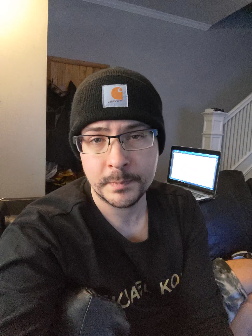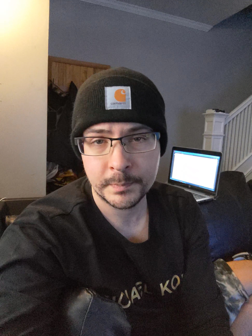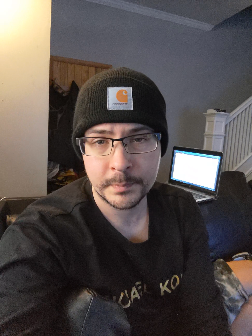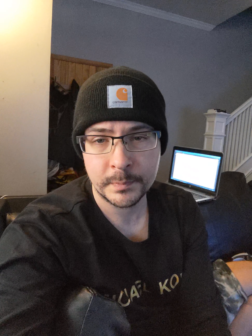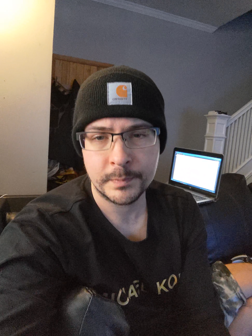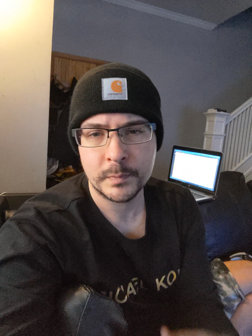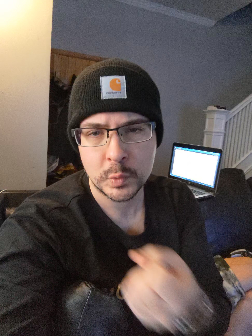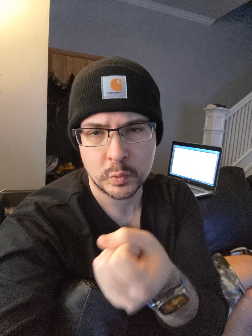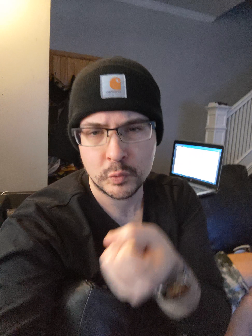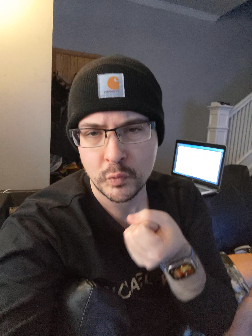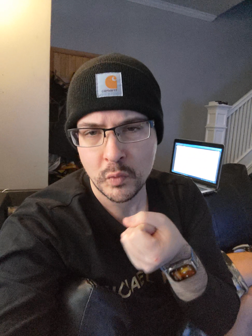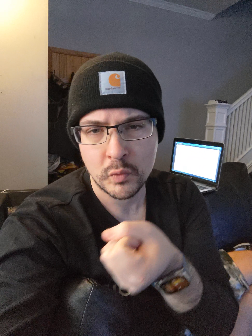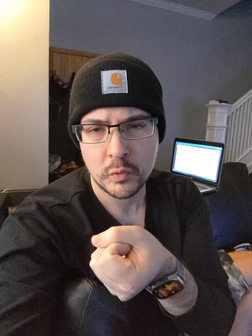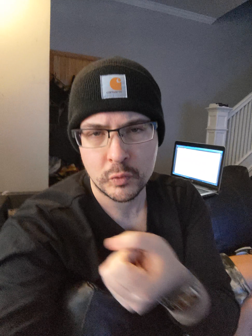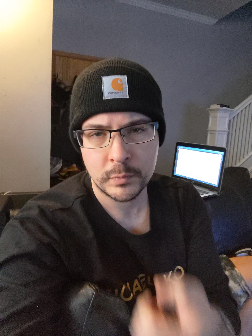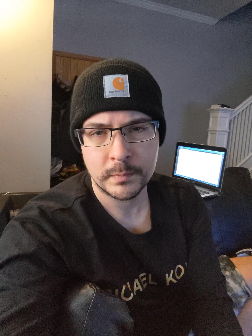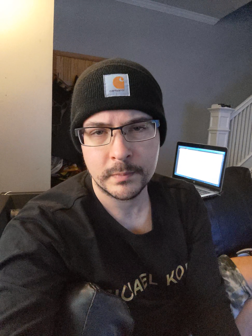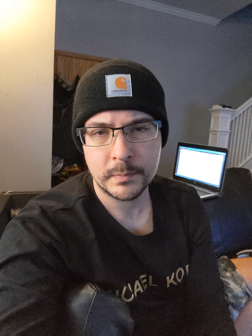drawer